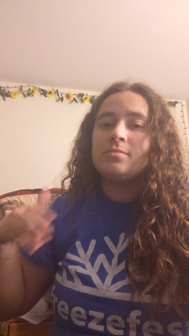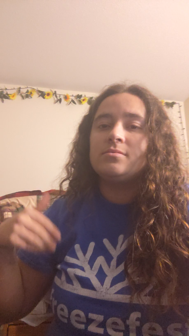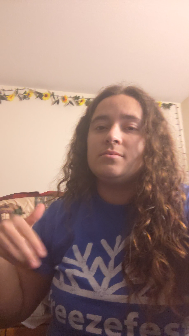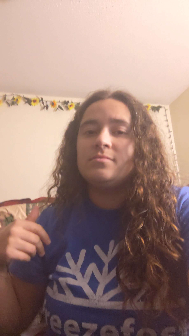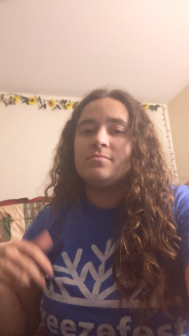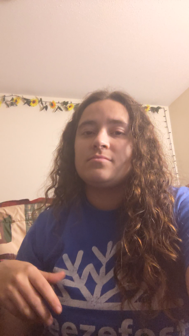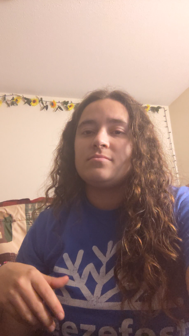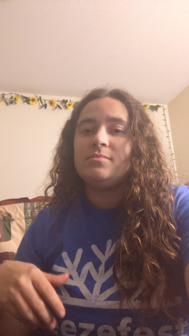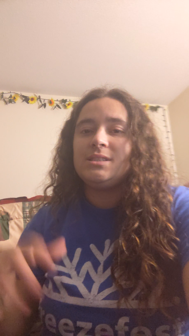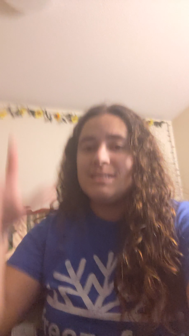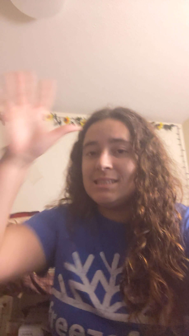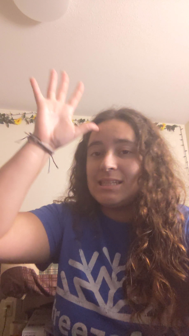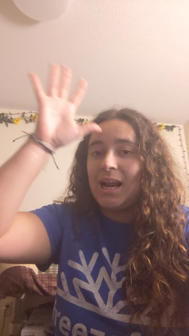daddy